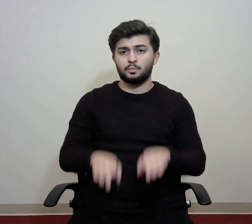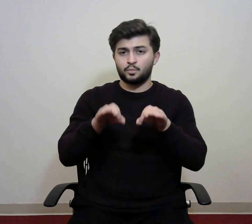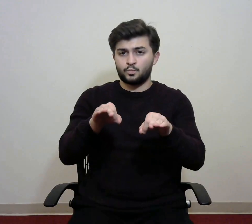avtomobil